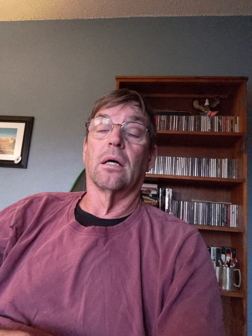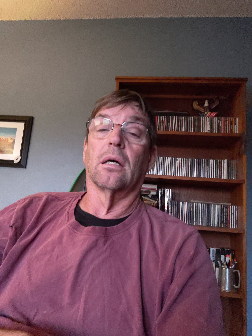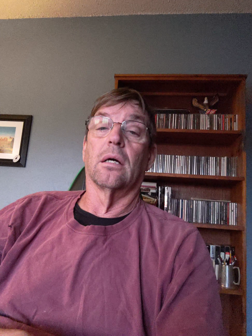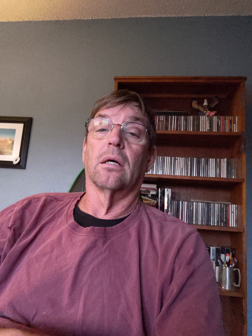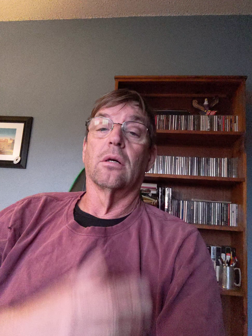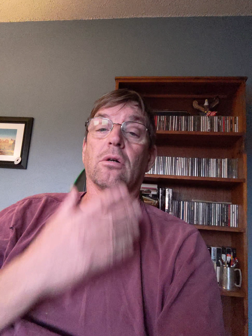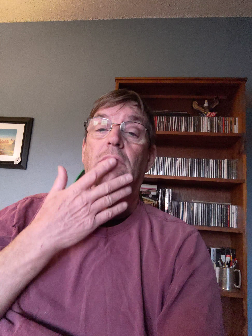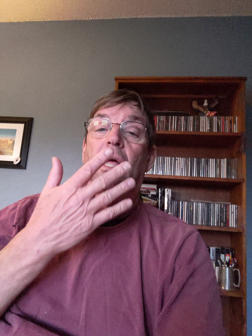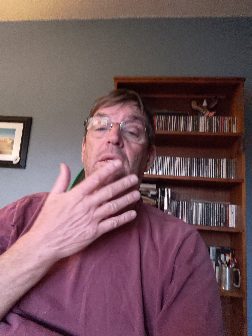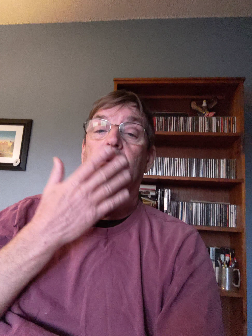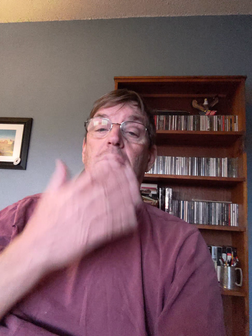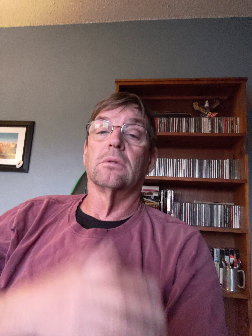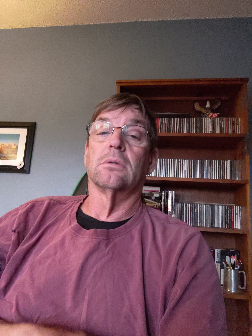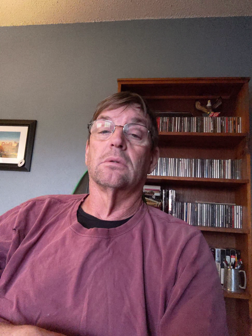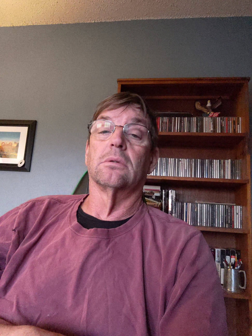grass